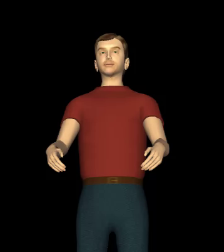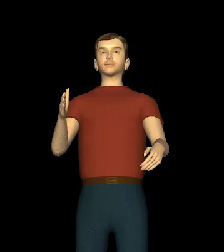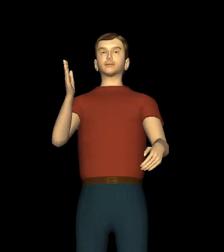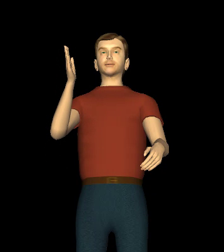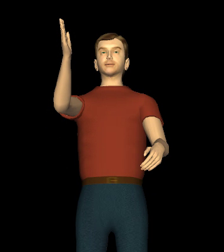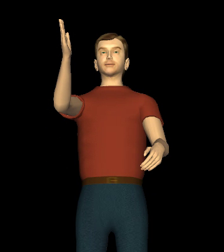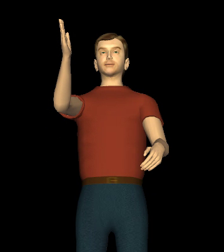مستقبل